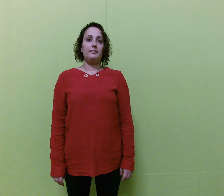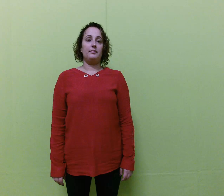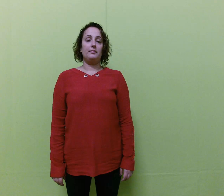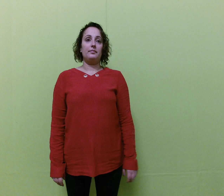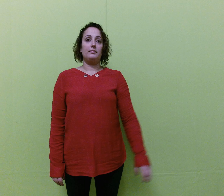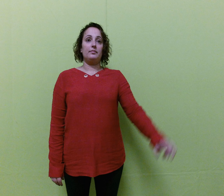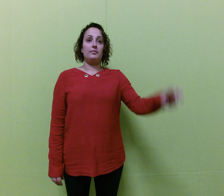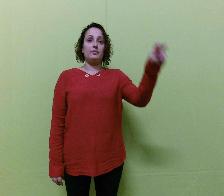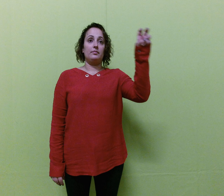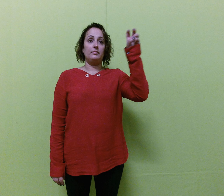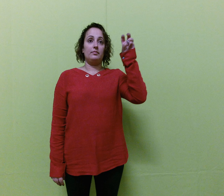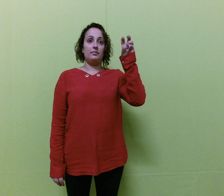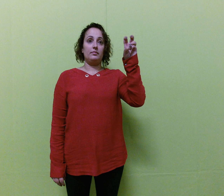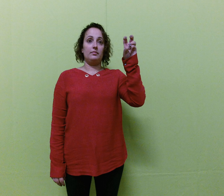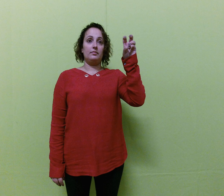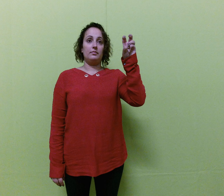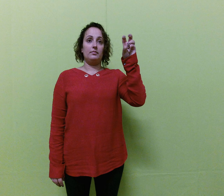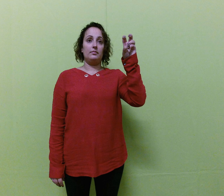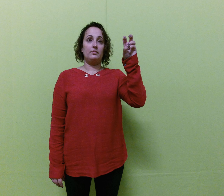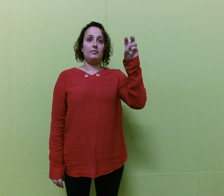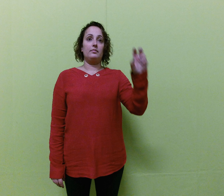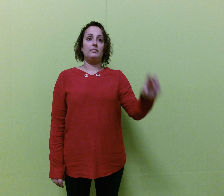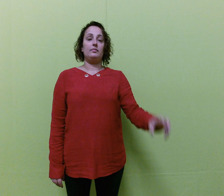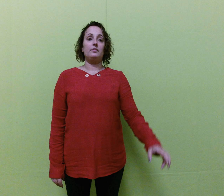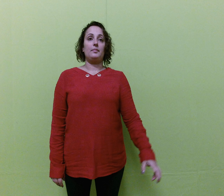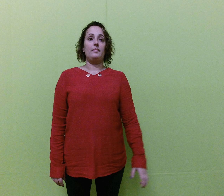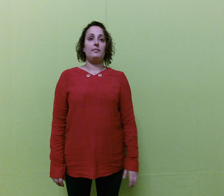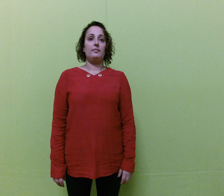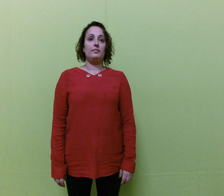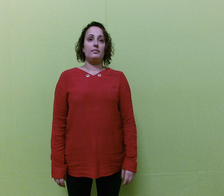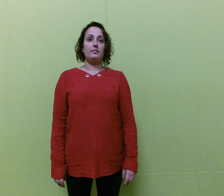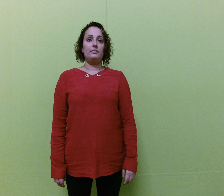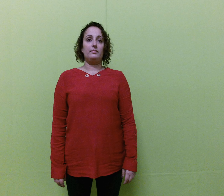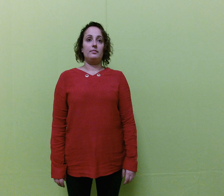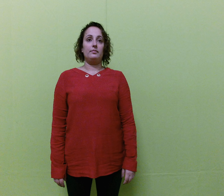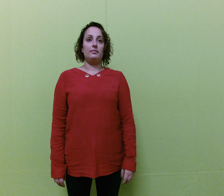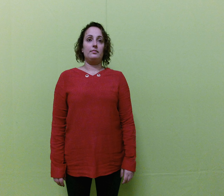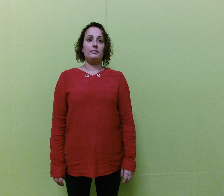cinco